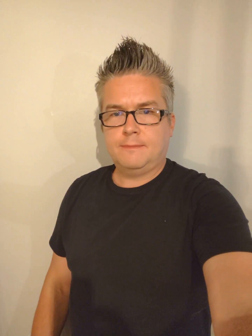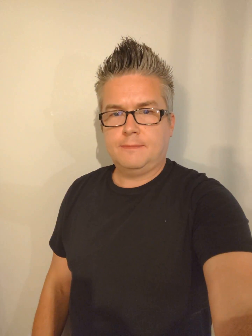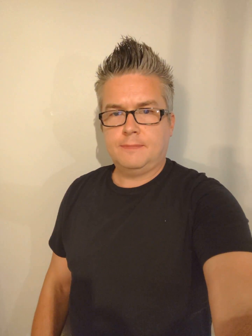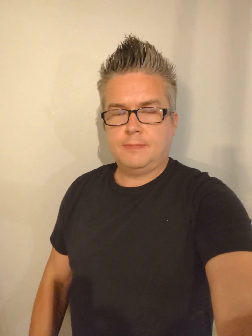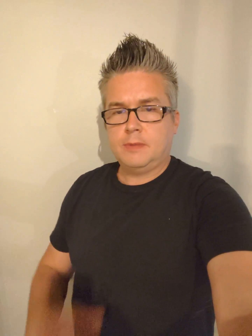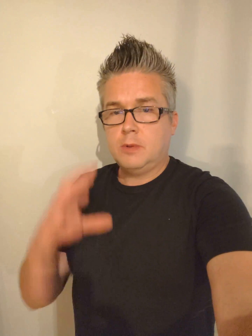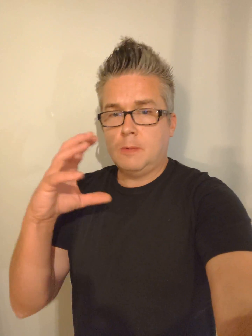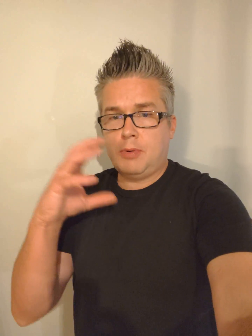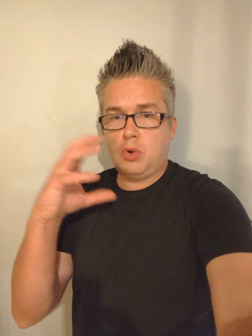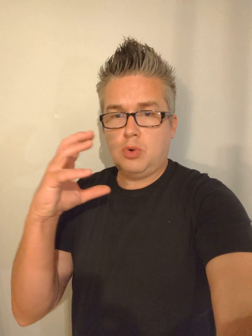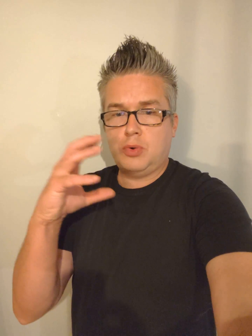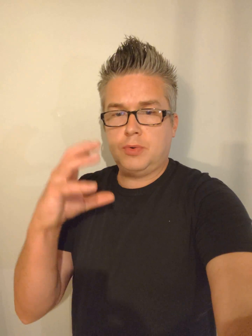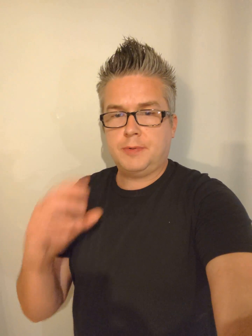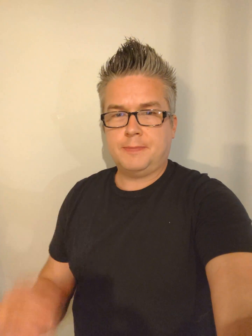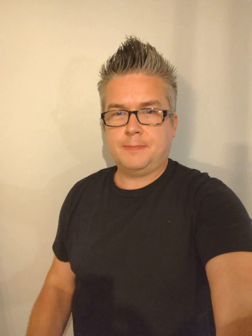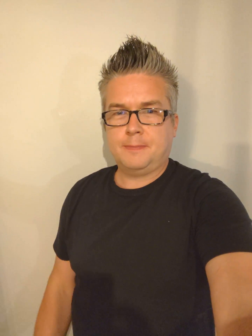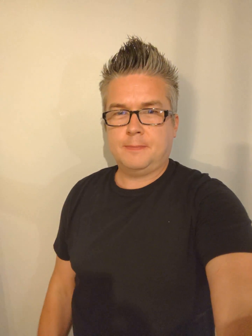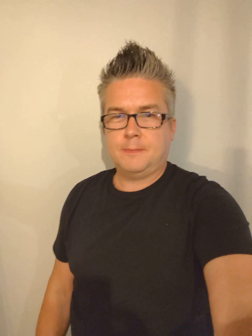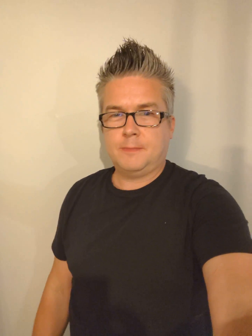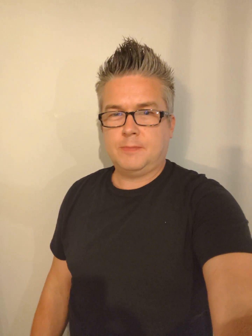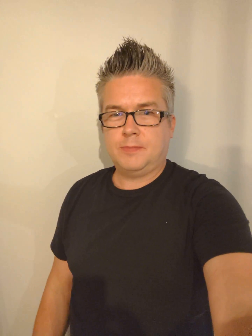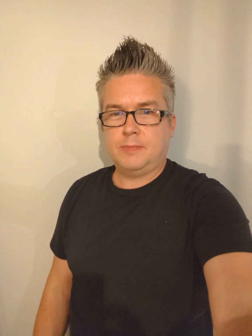ball